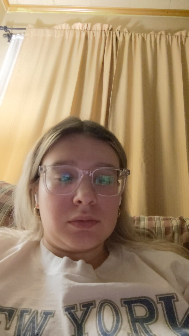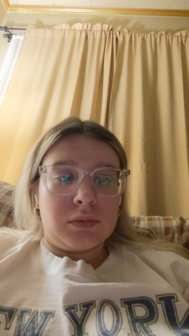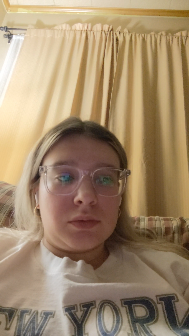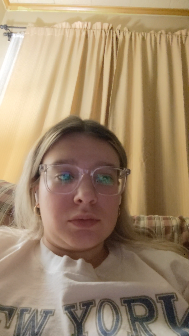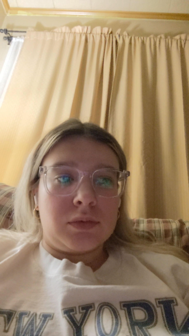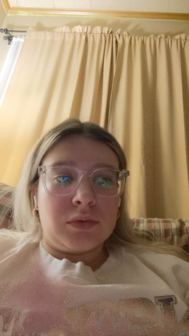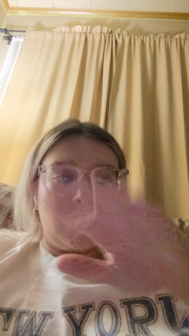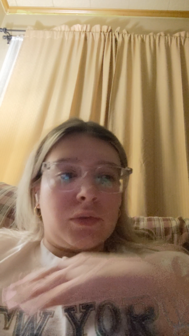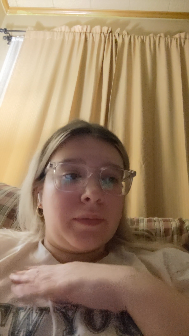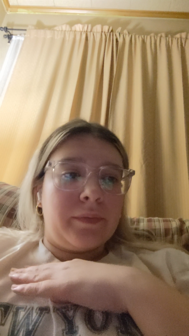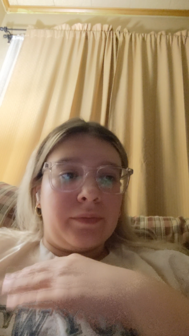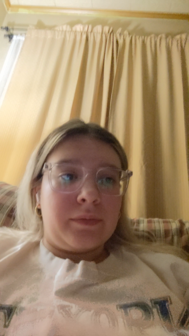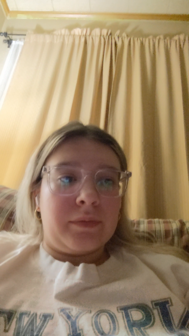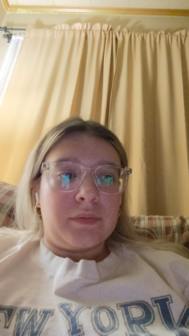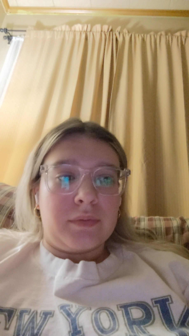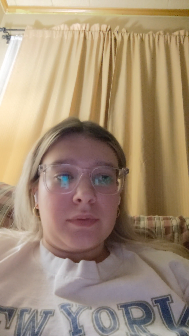scarf